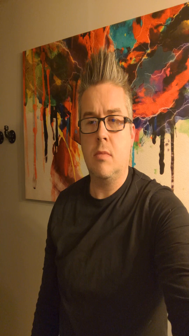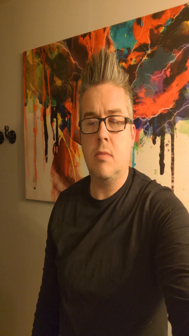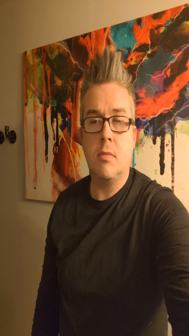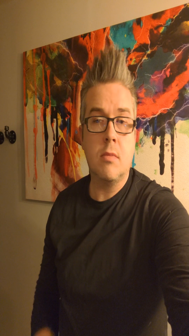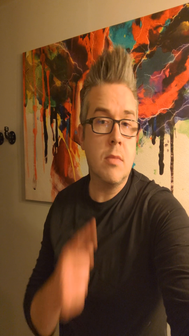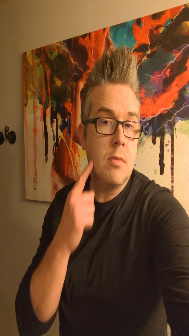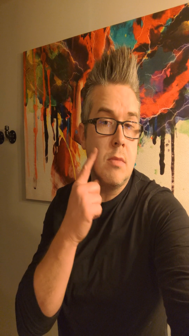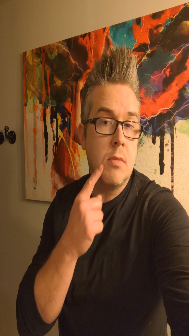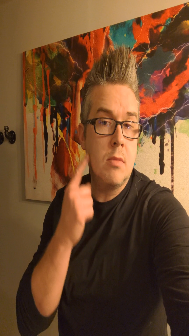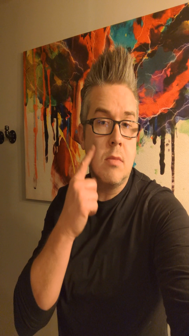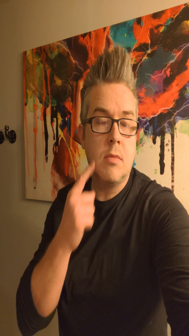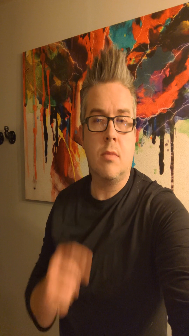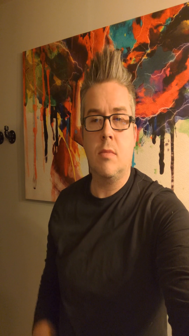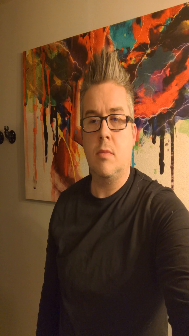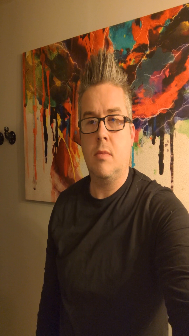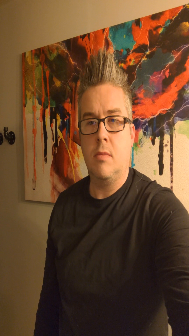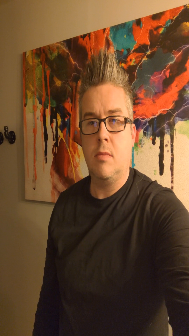cheek